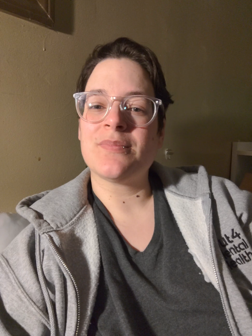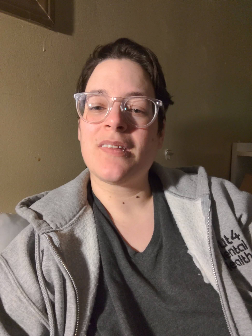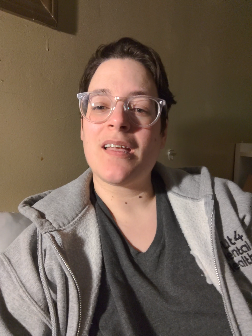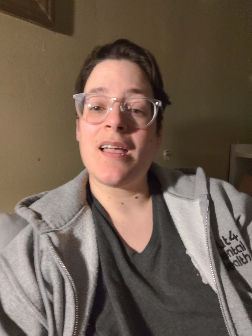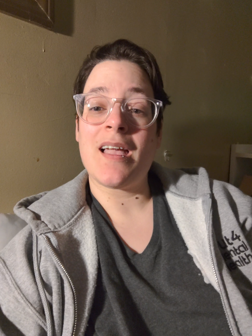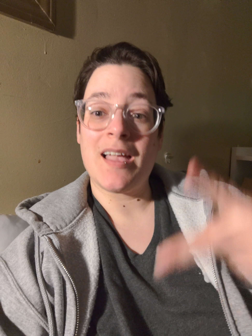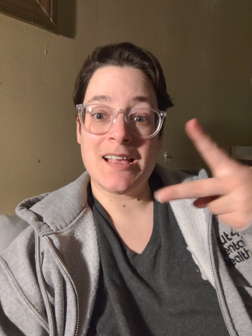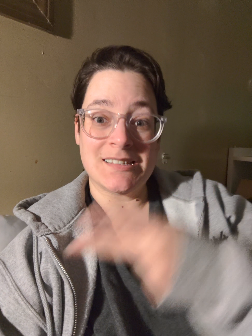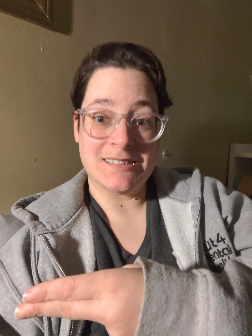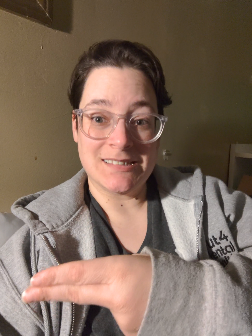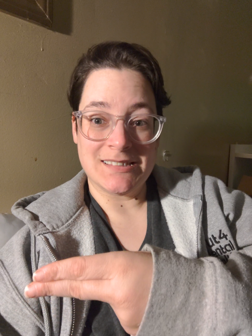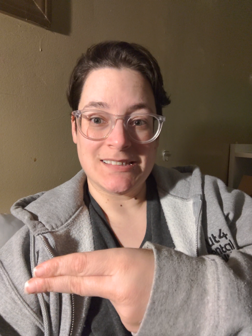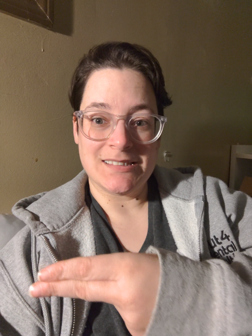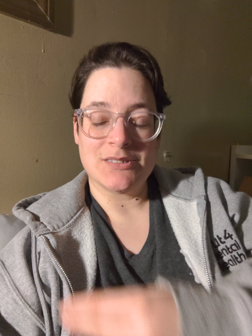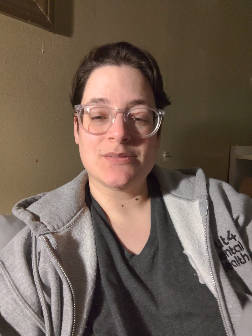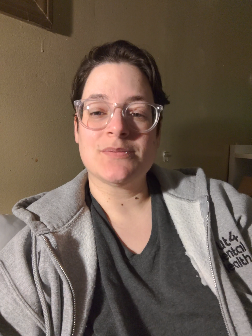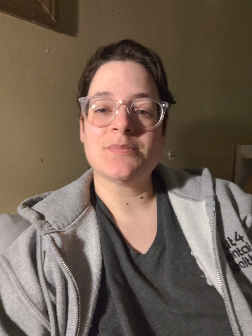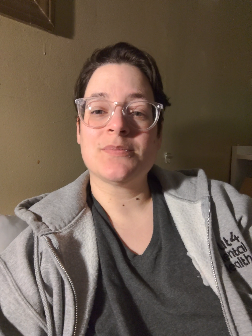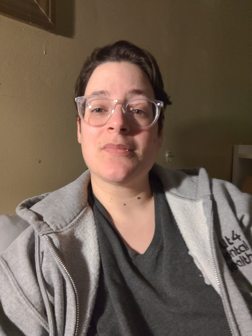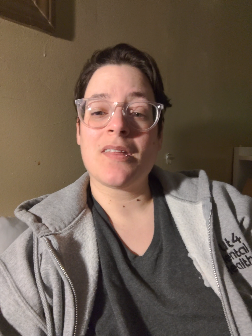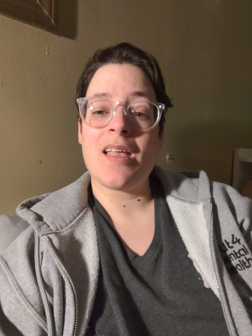cut